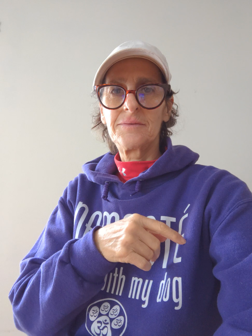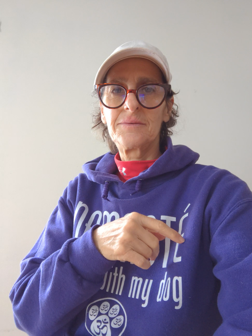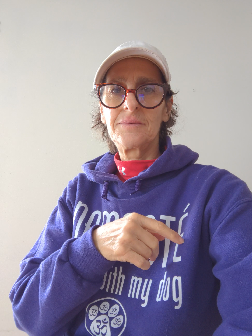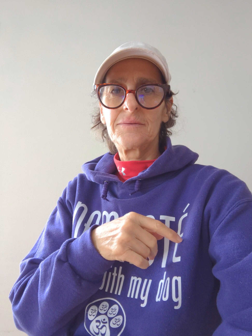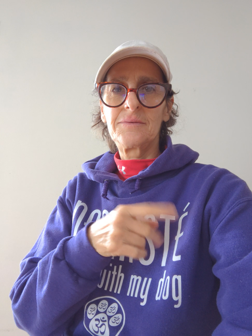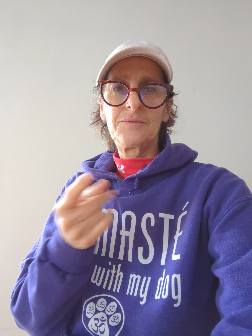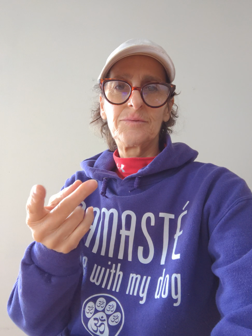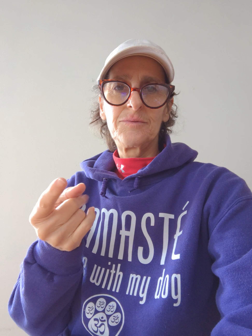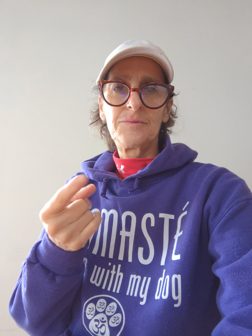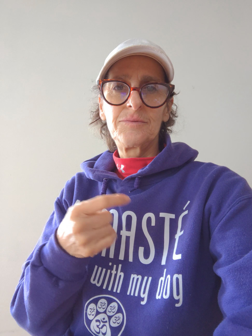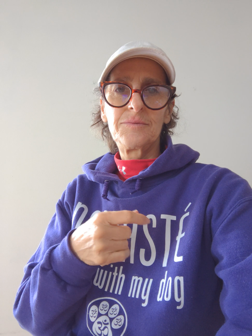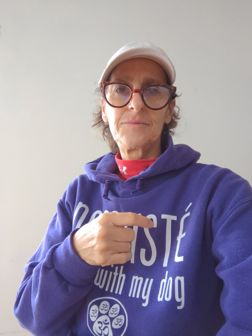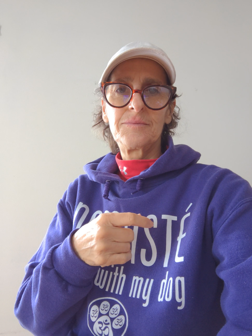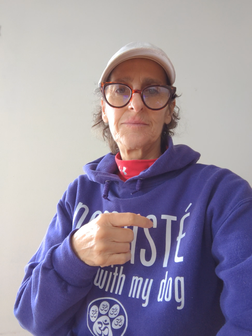dog